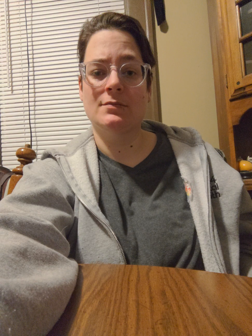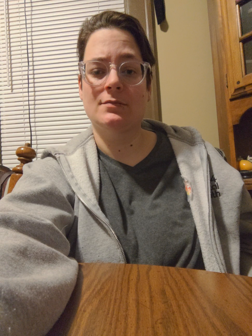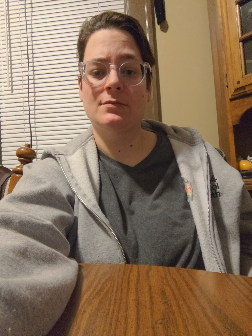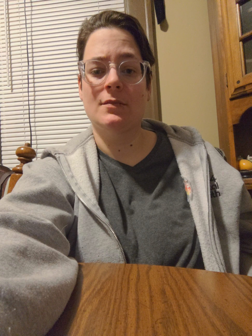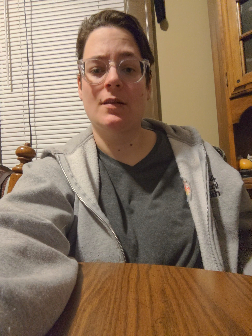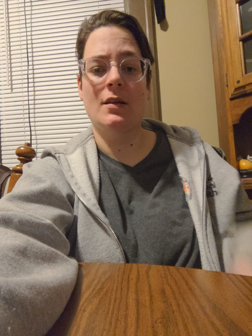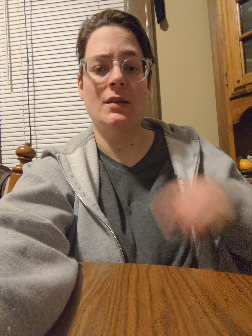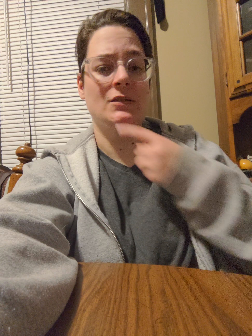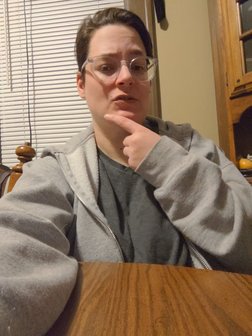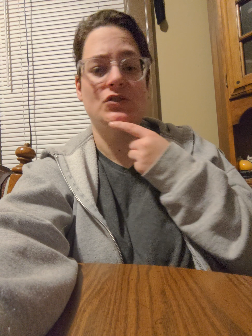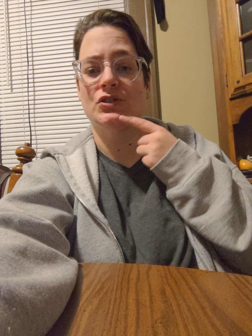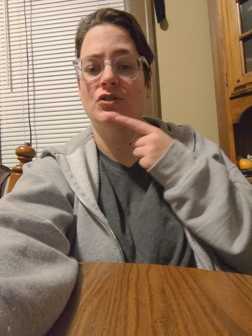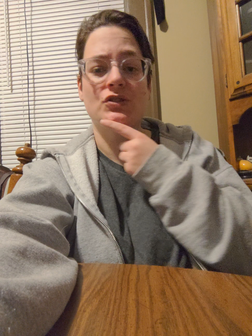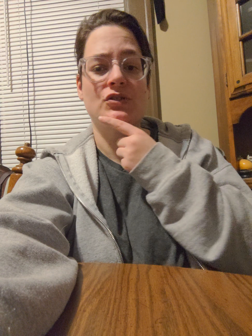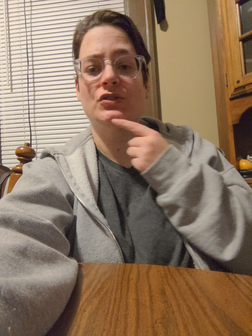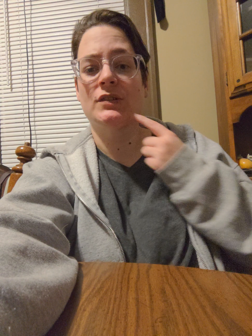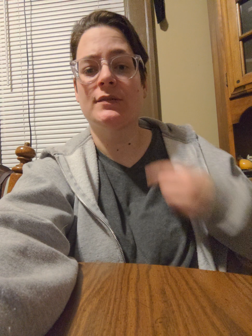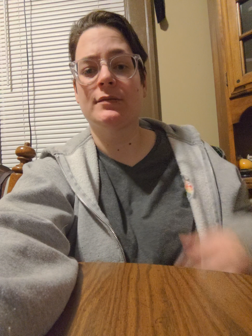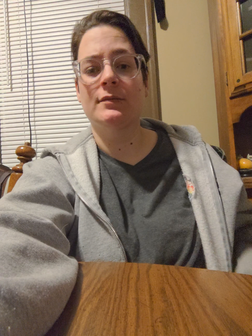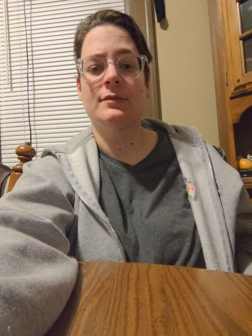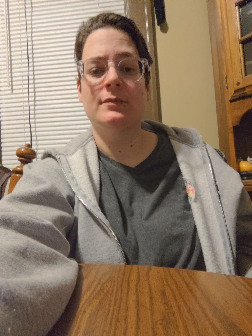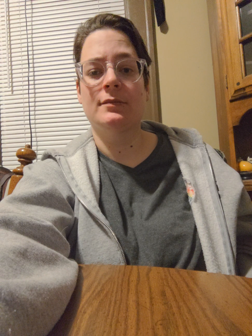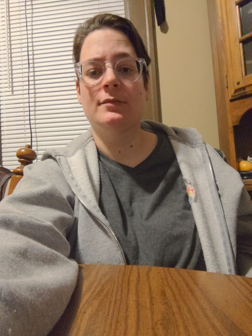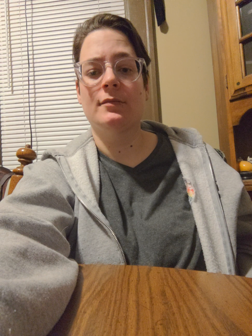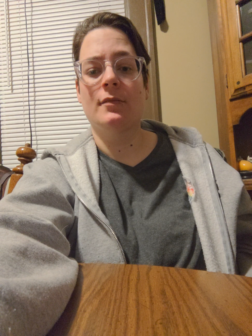chin